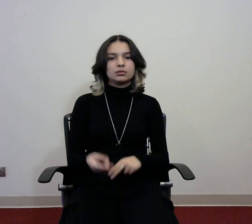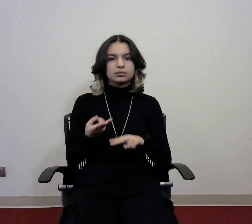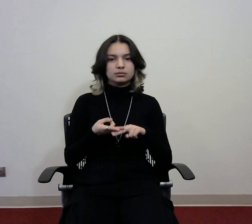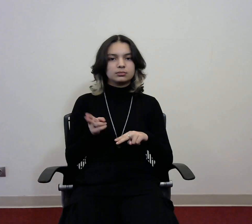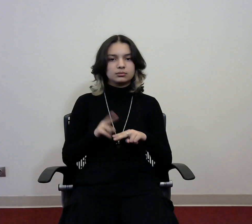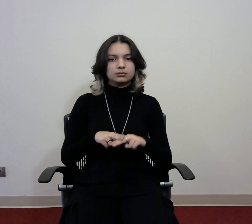bu